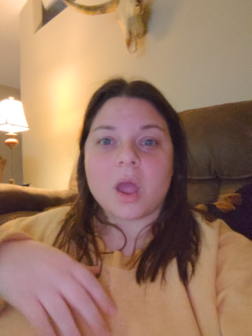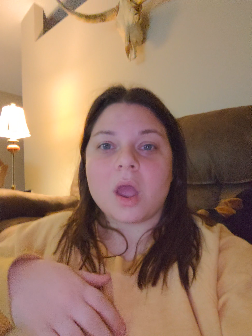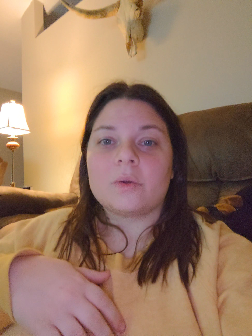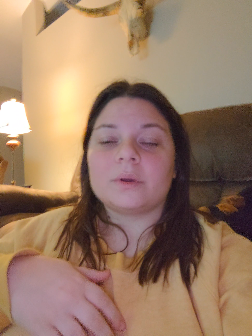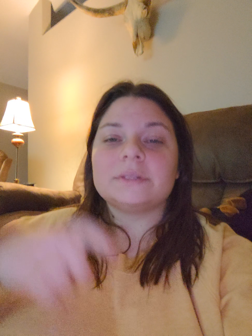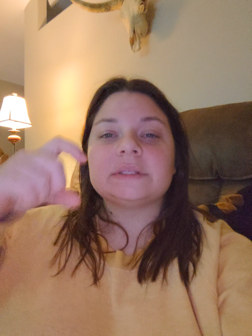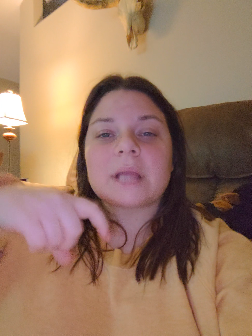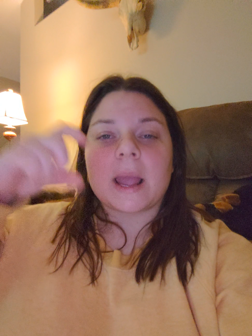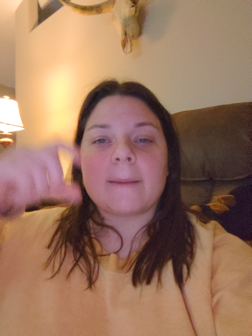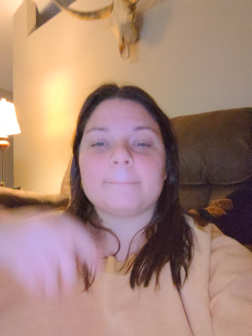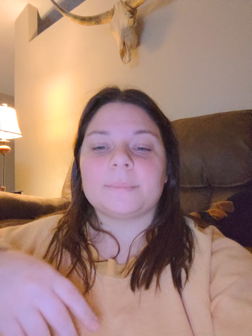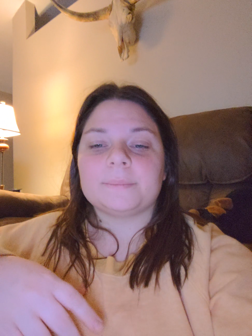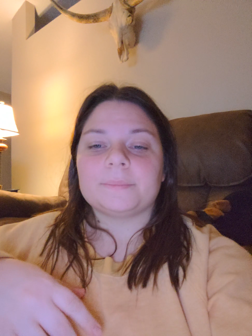time